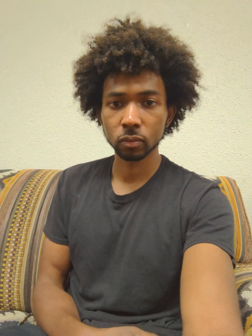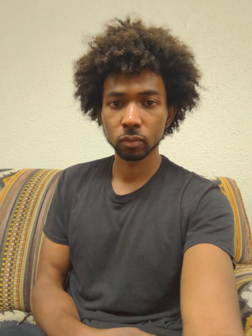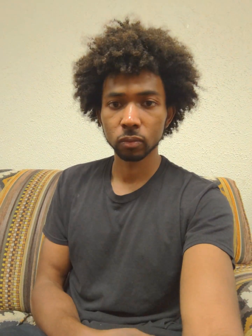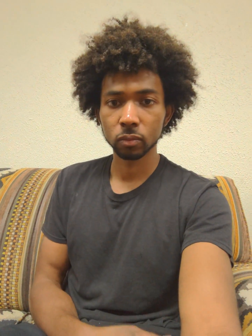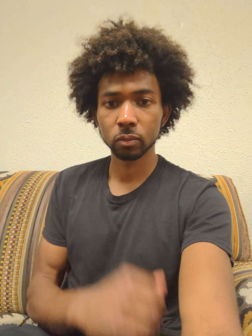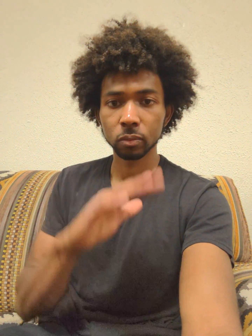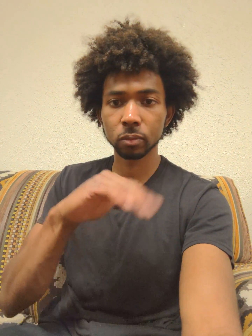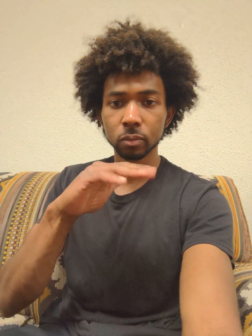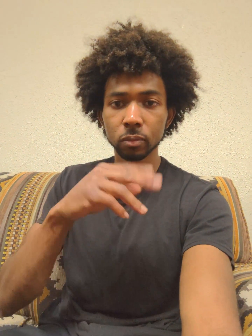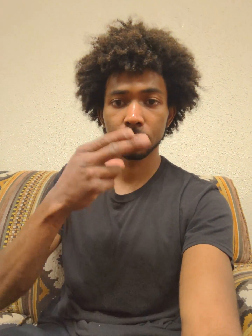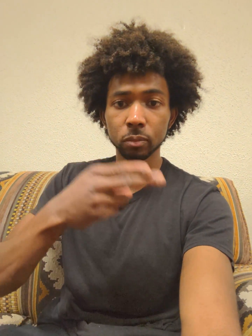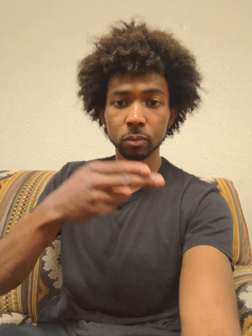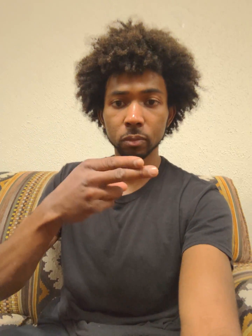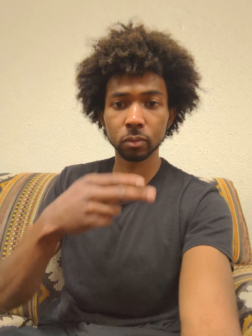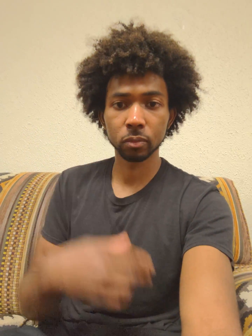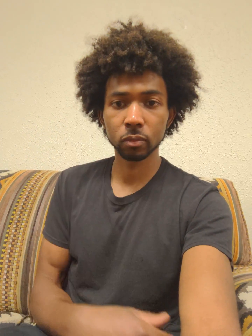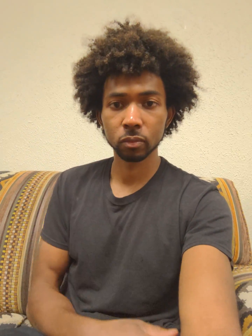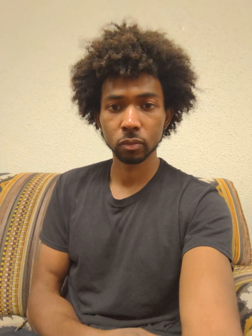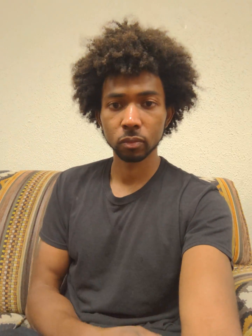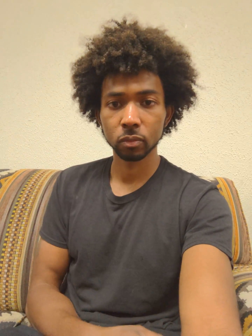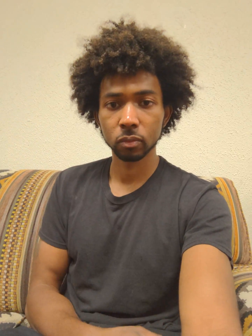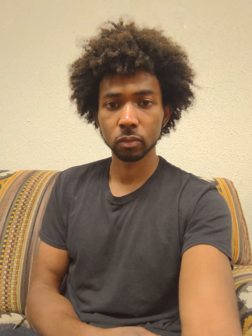pet's name